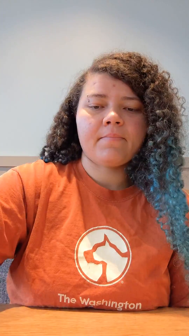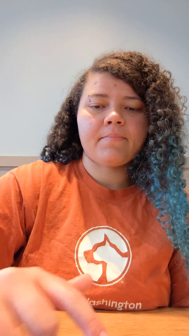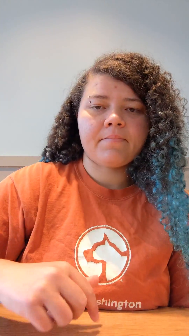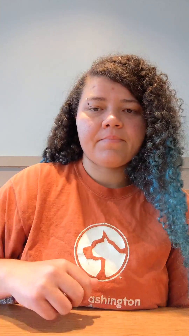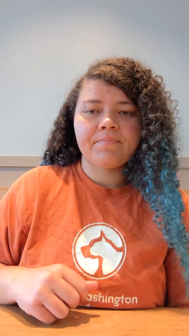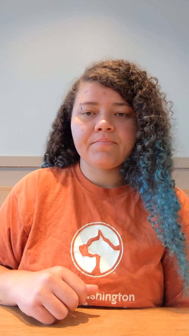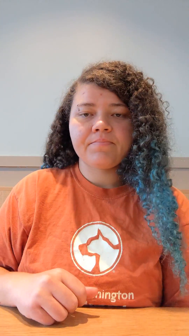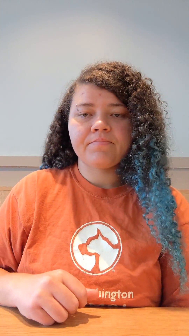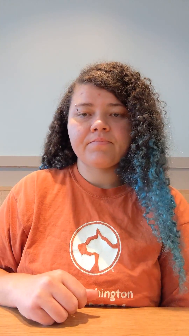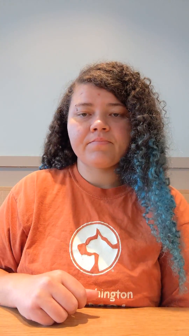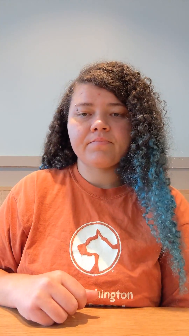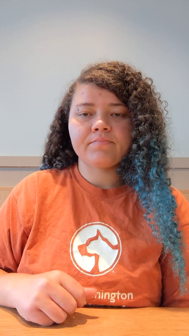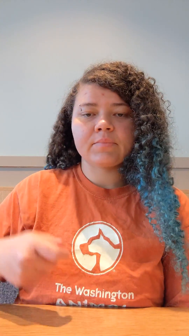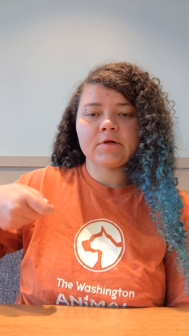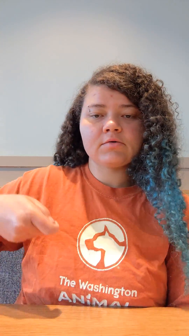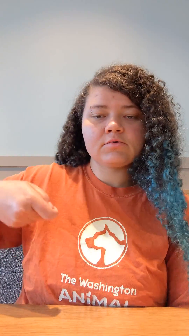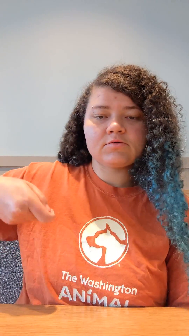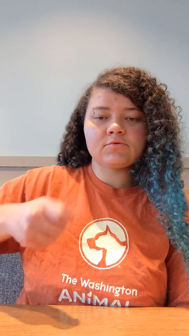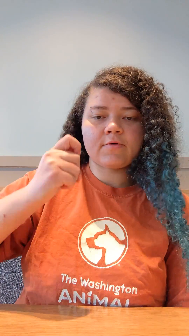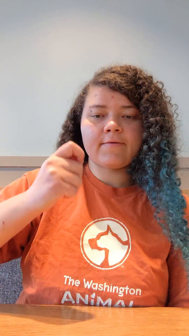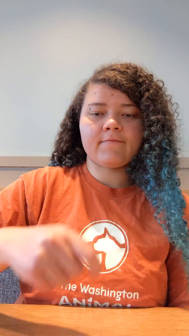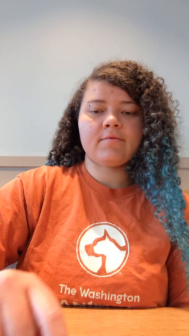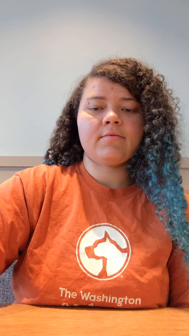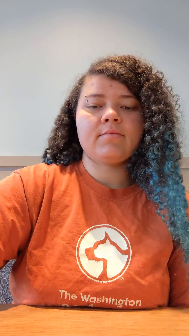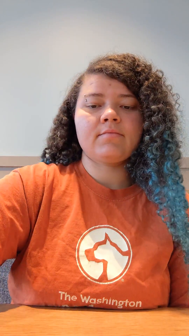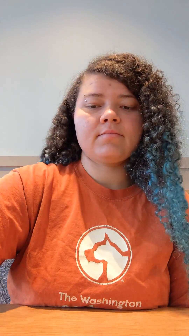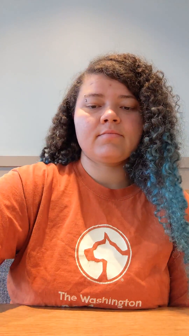shovel